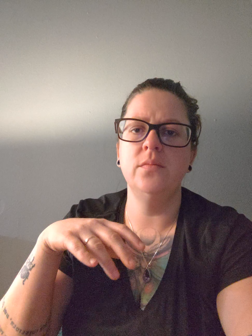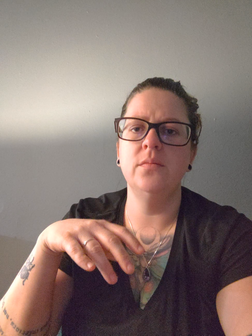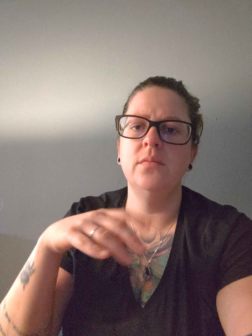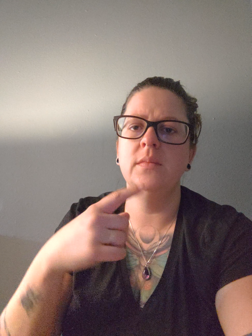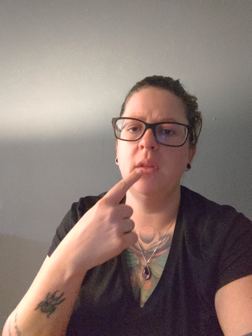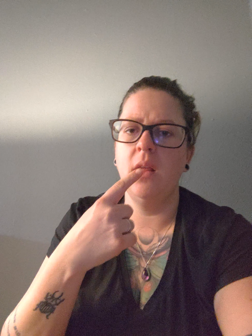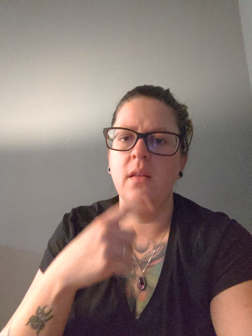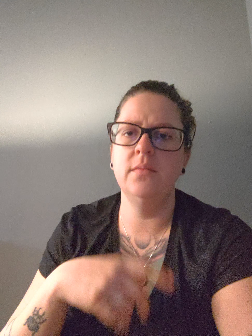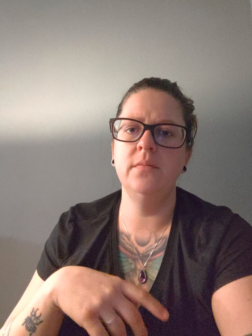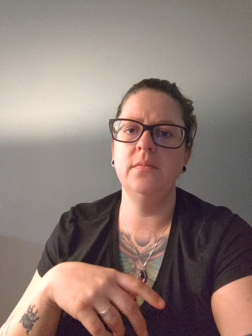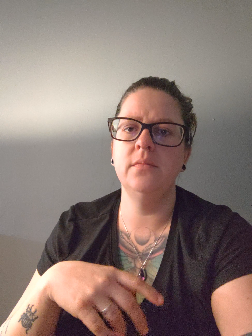tongue